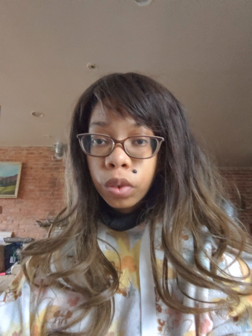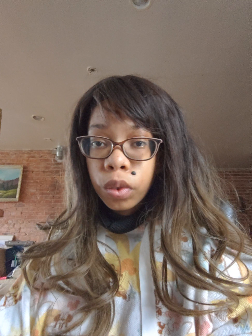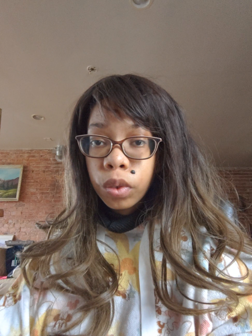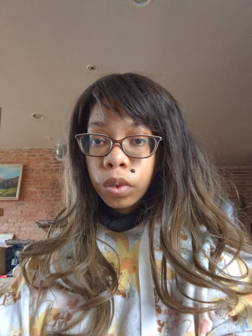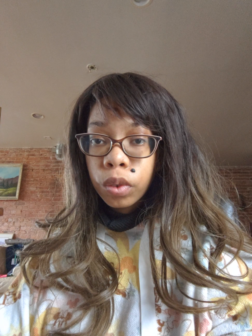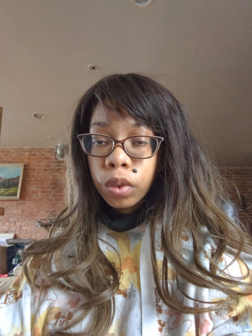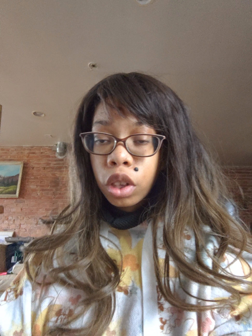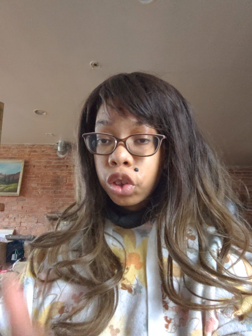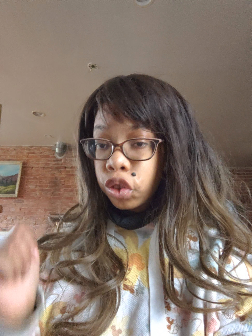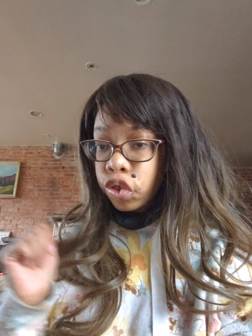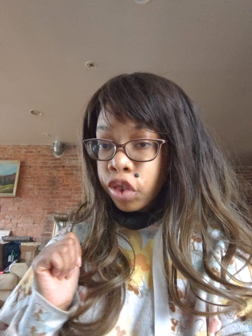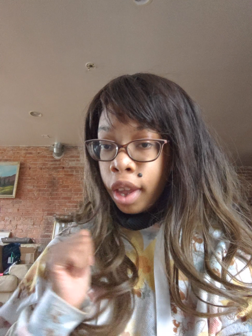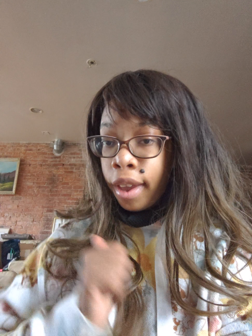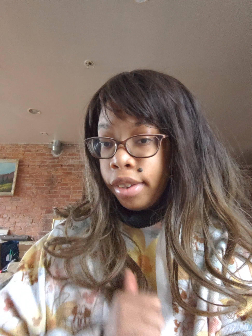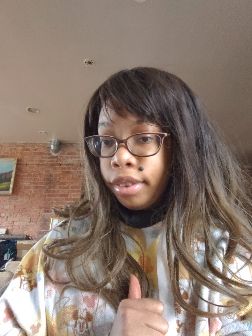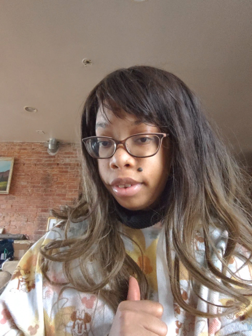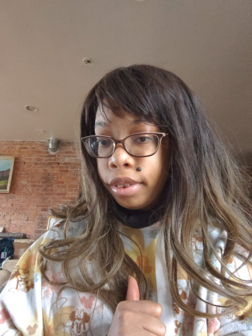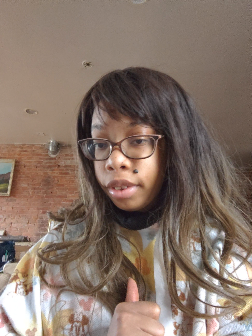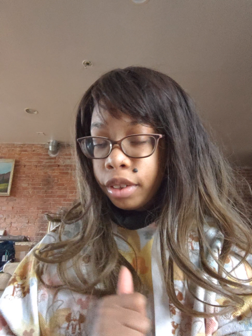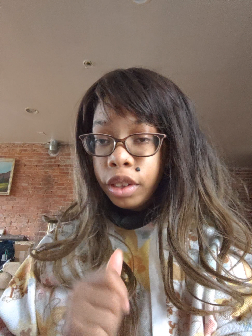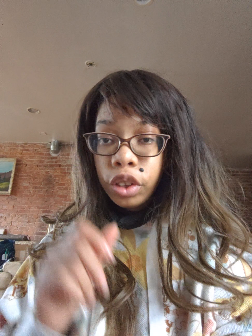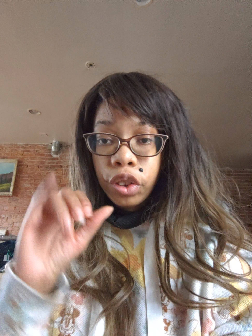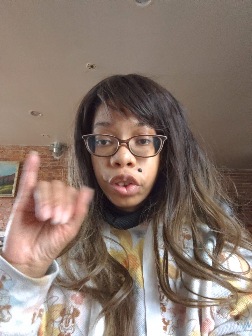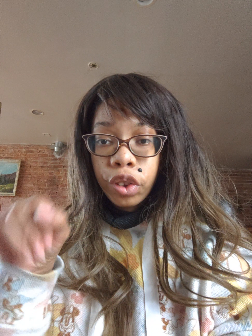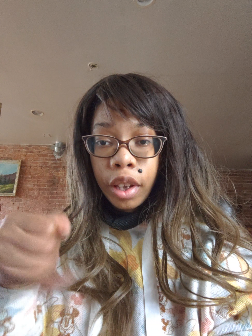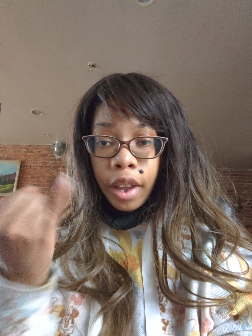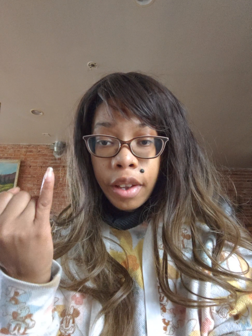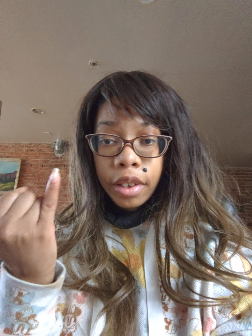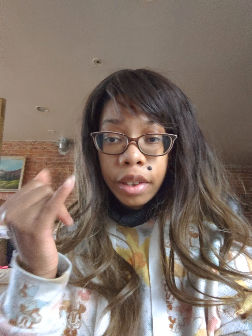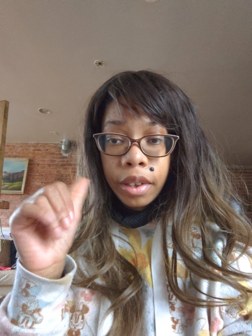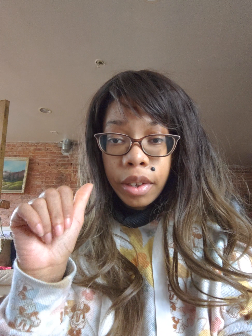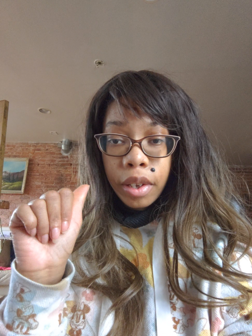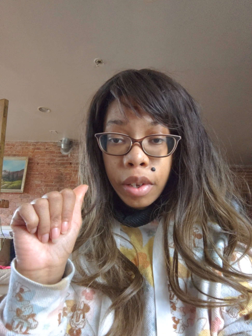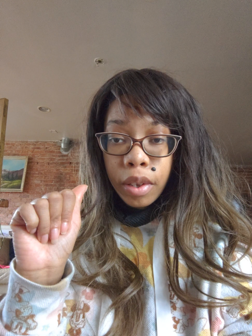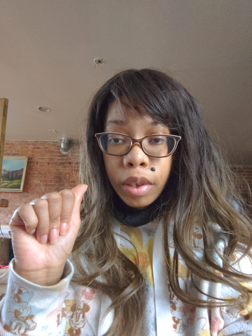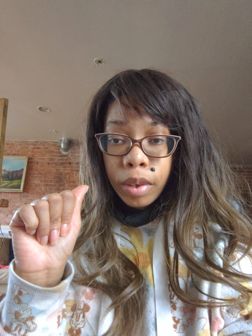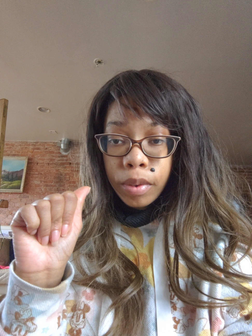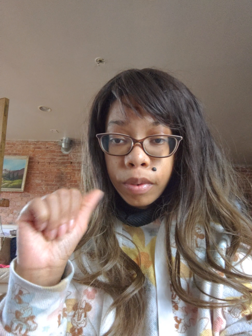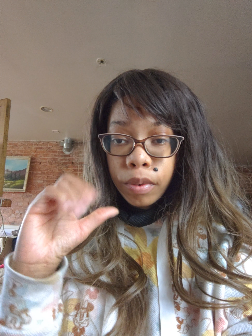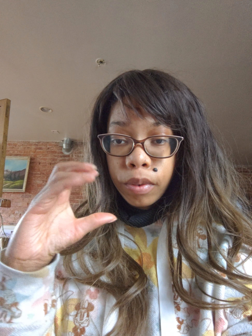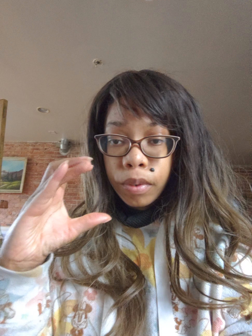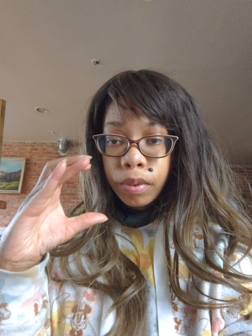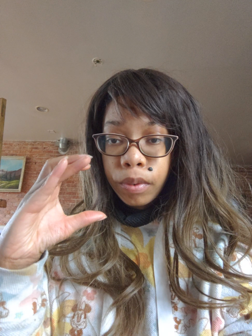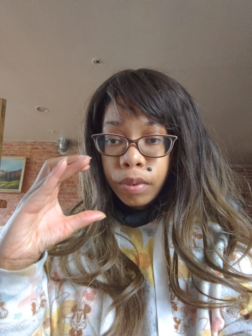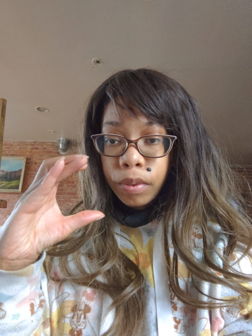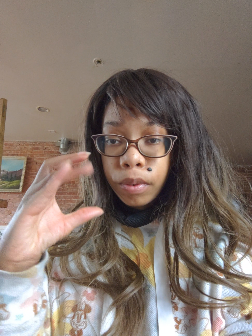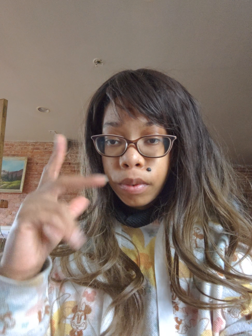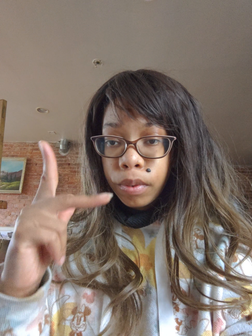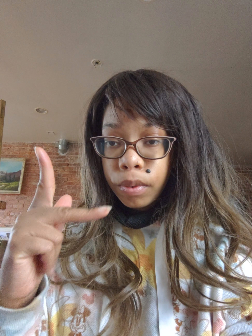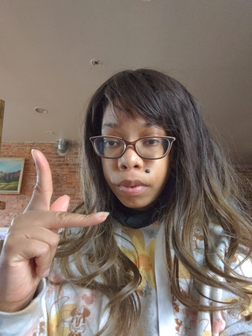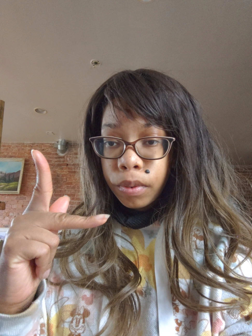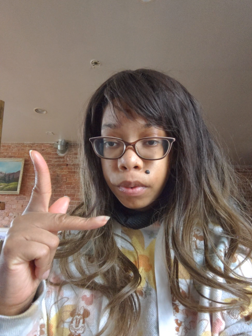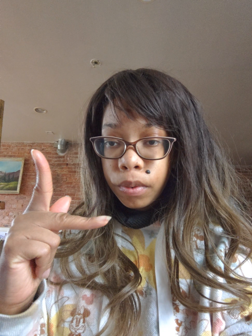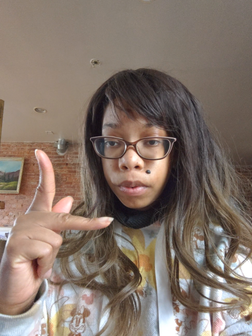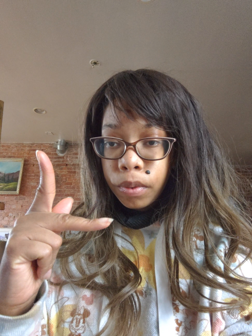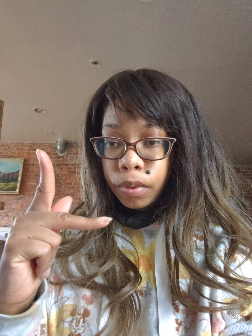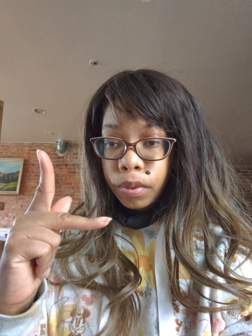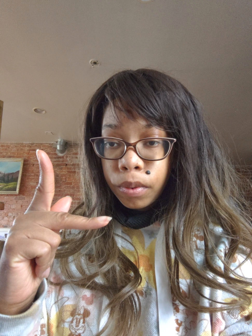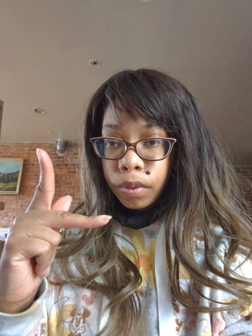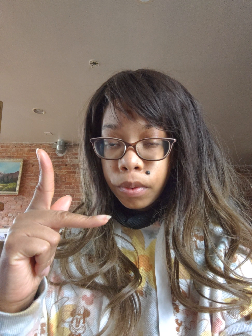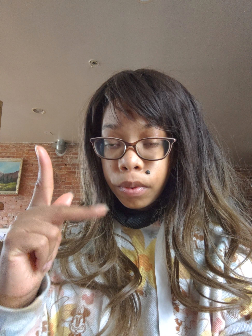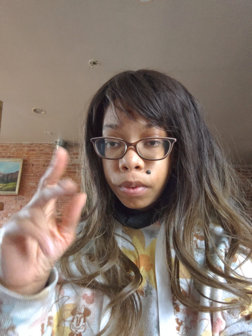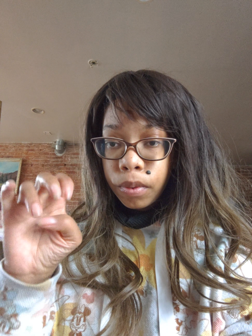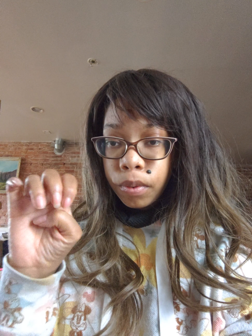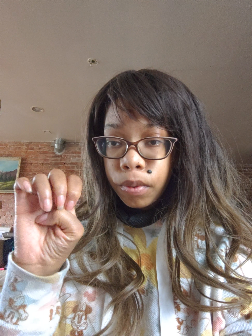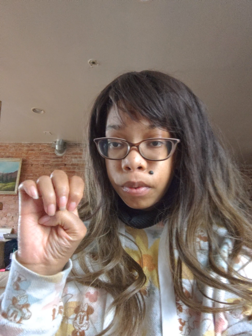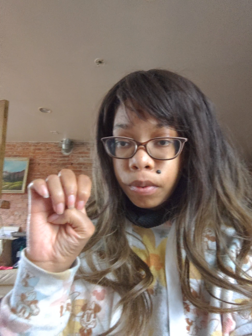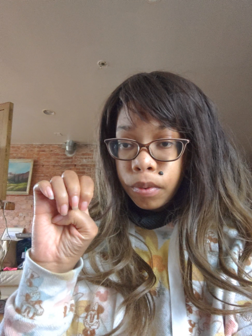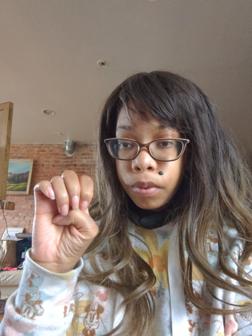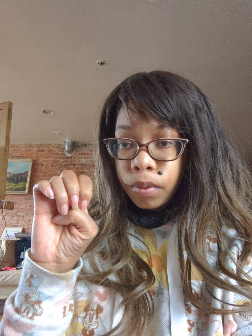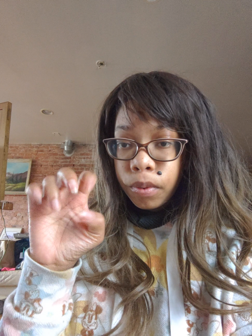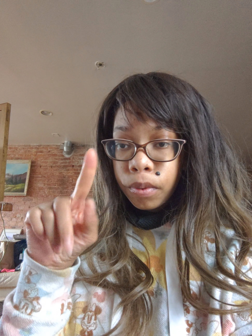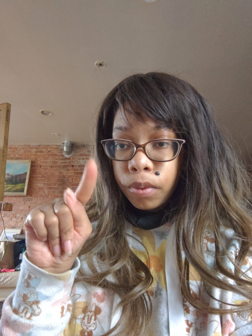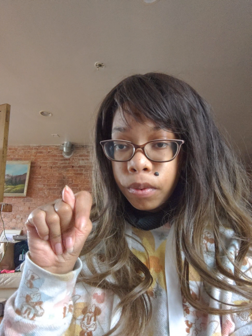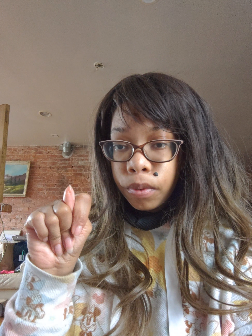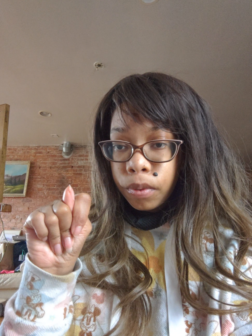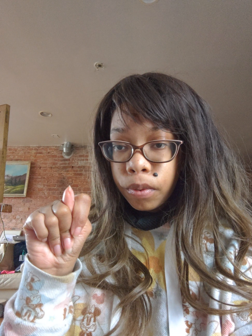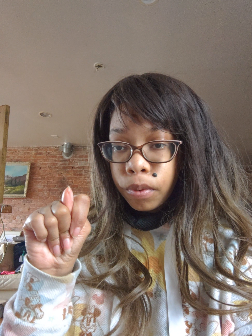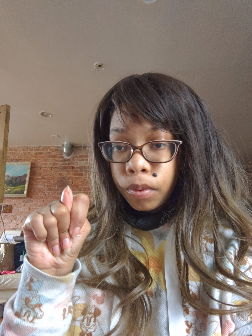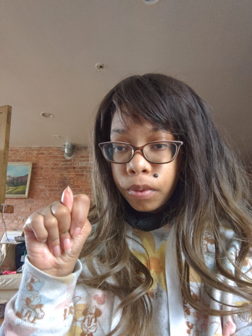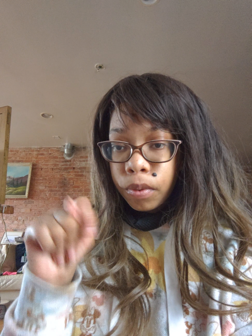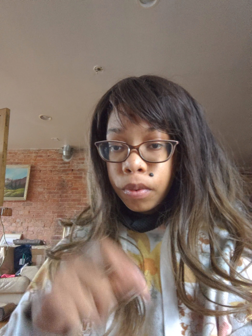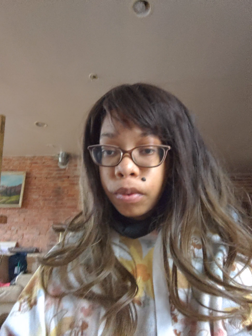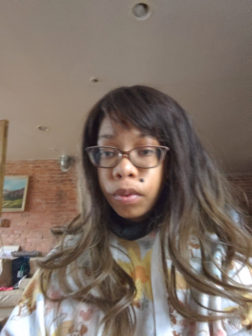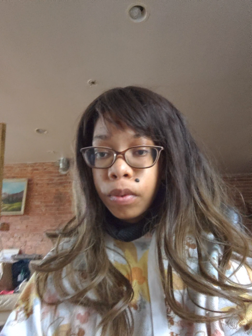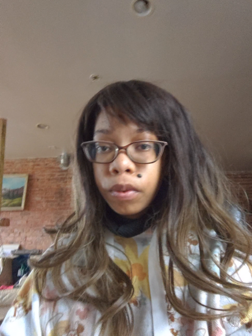jacket